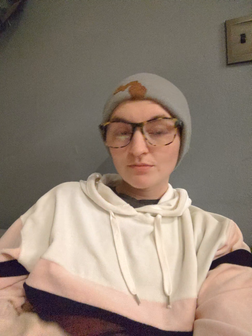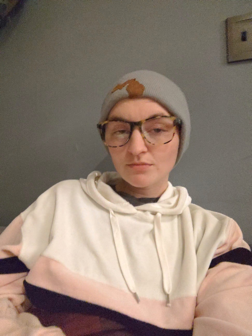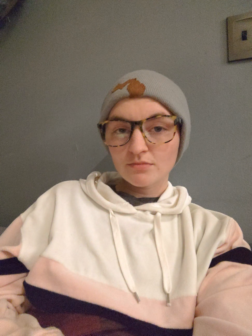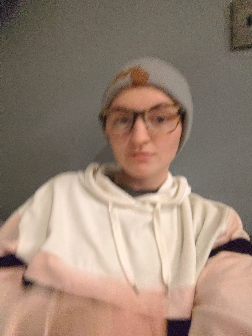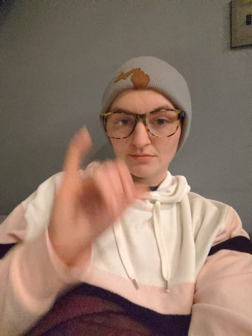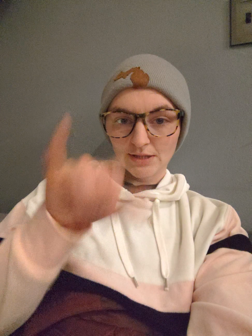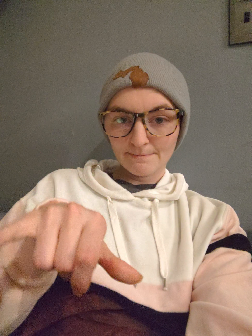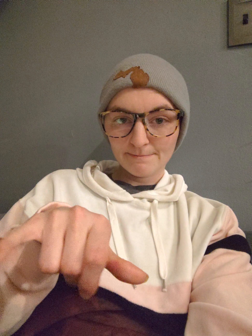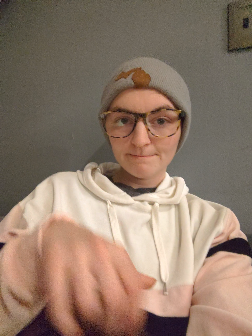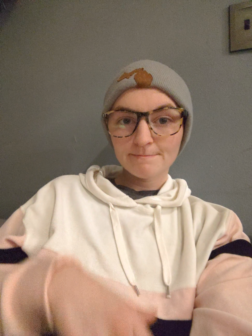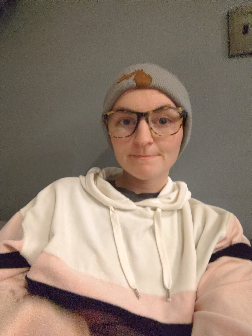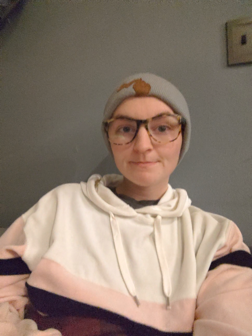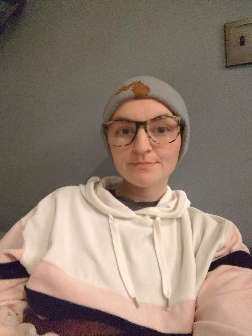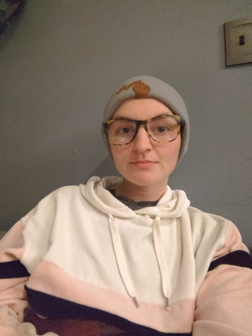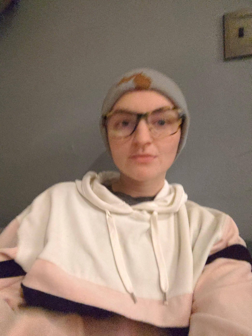that